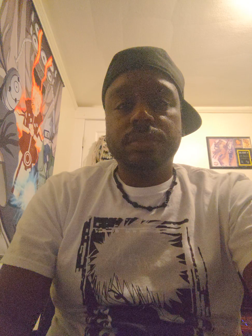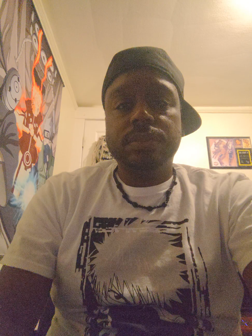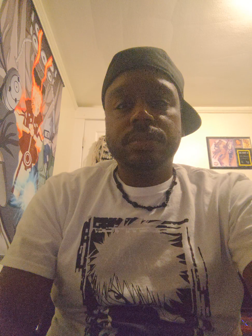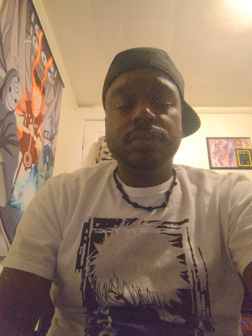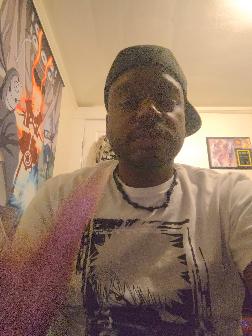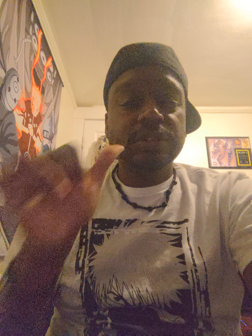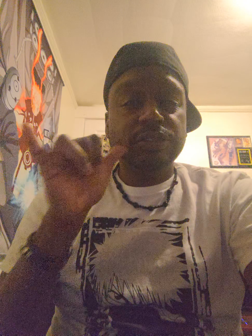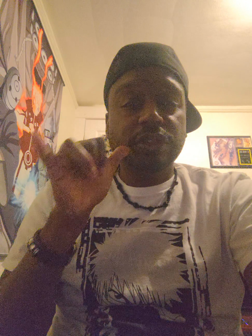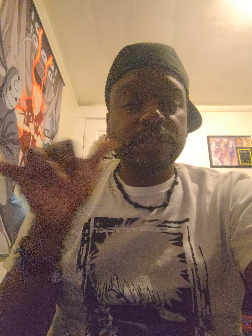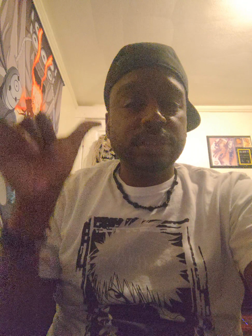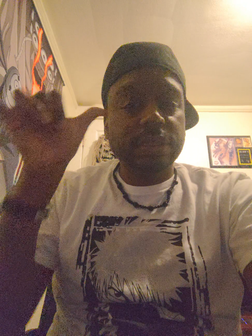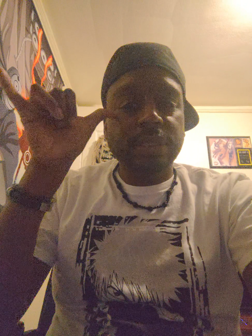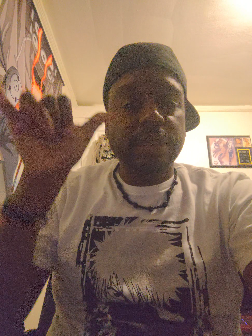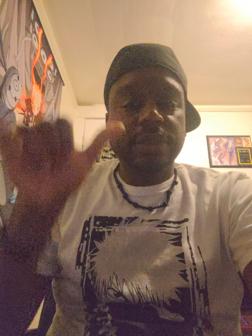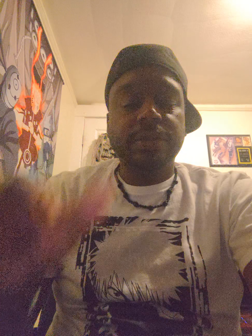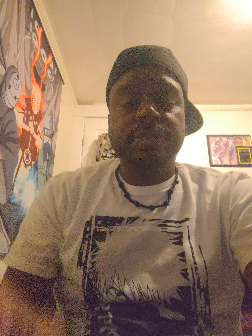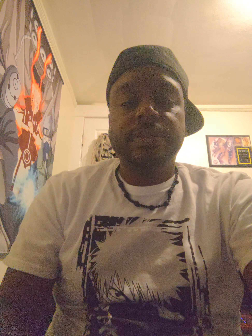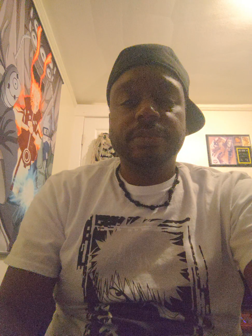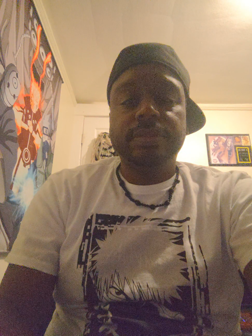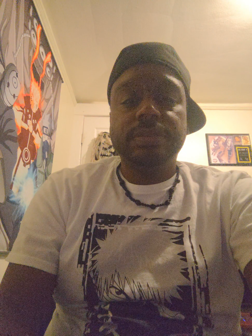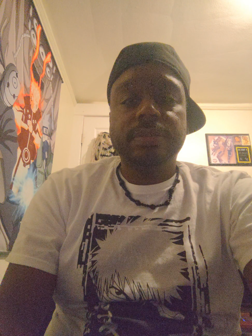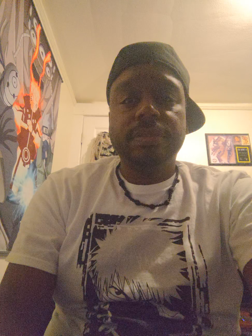yesterday